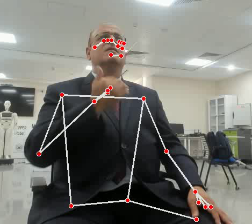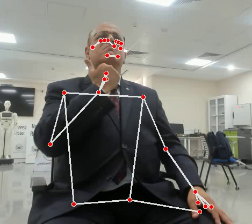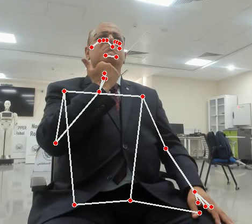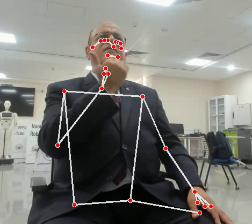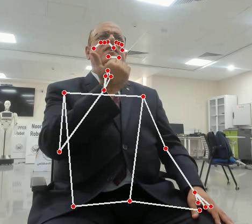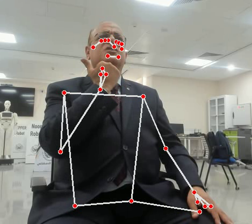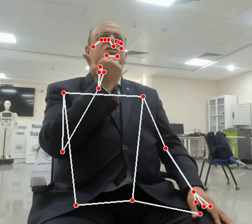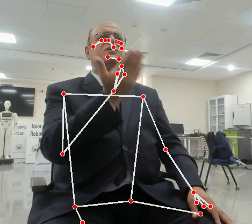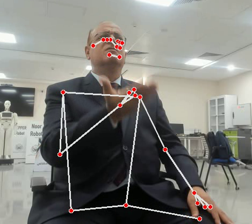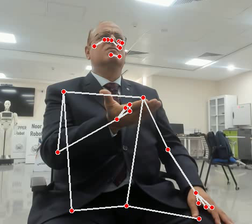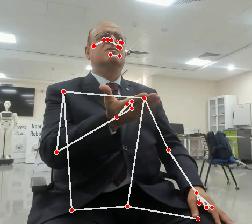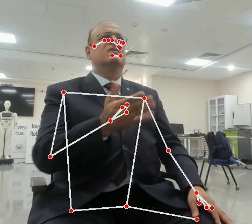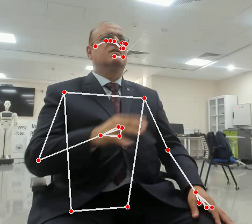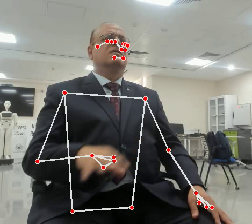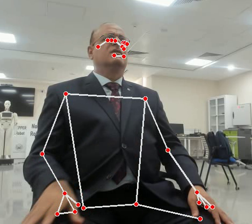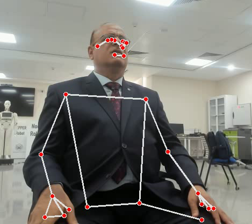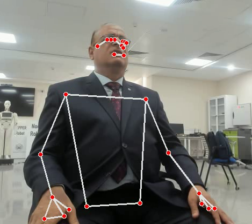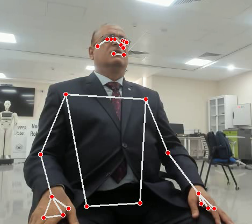mafish